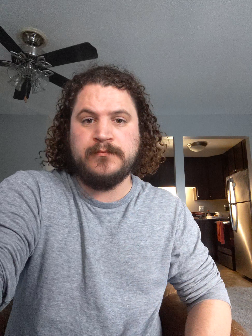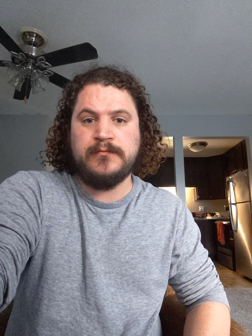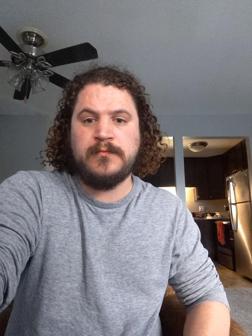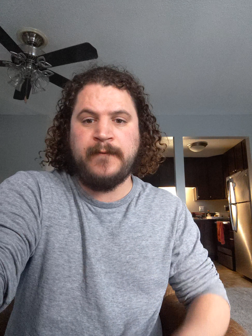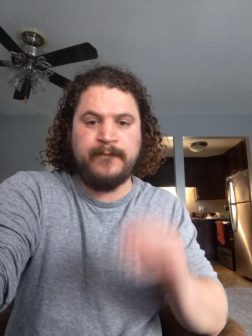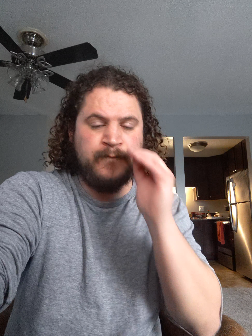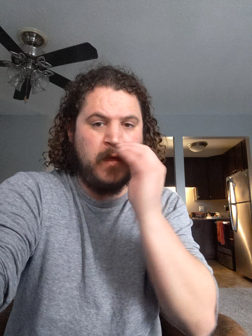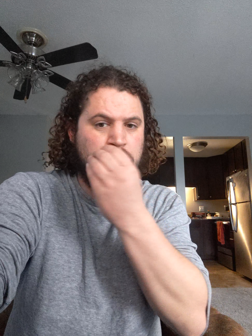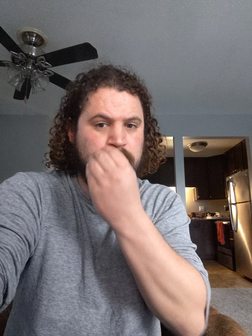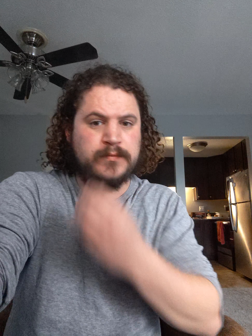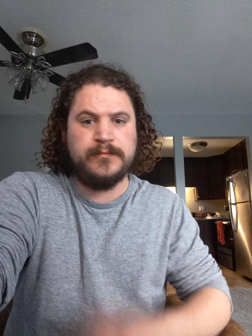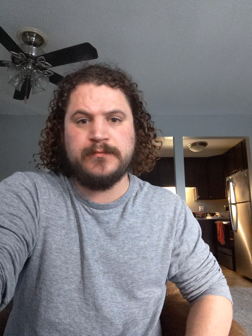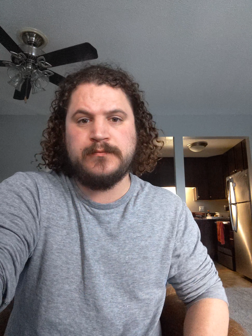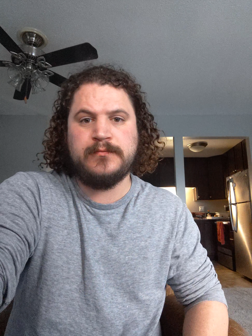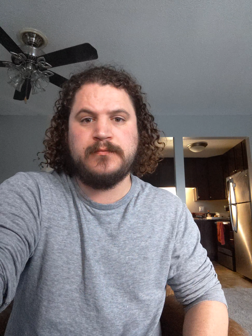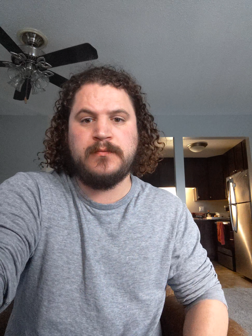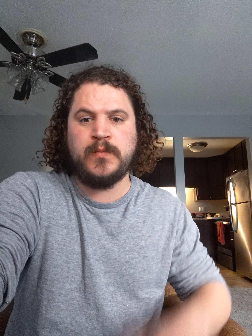flower